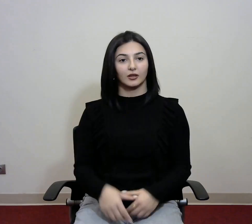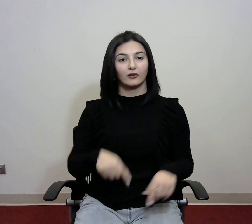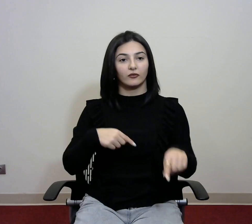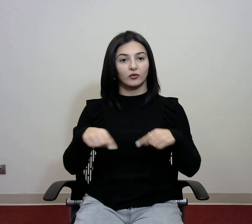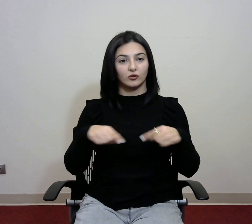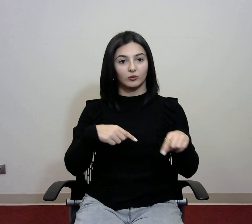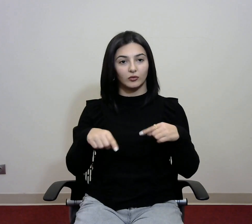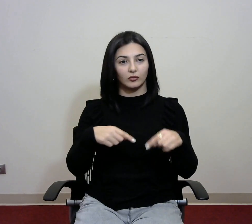futbol